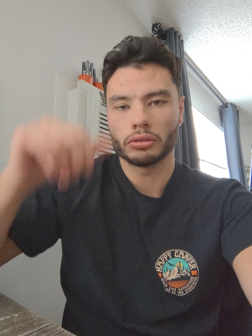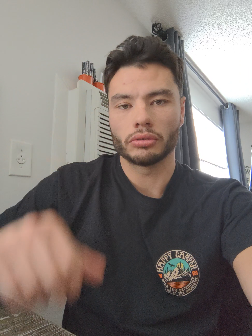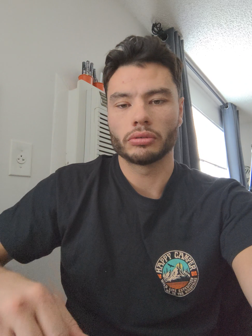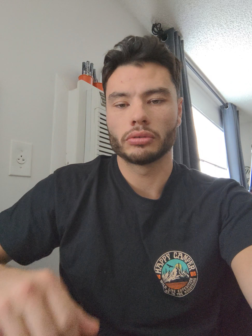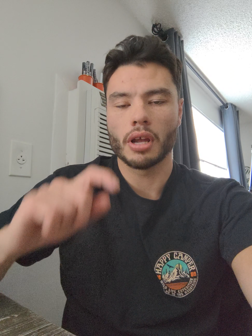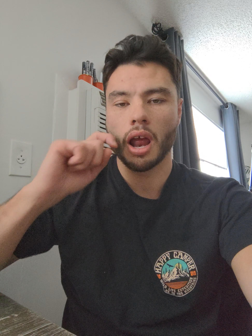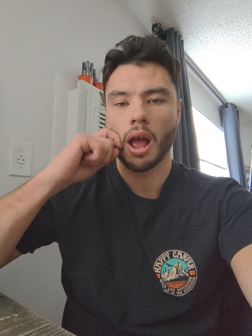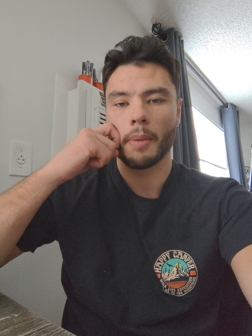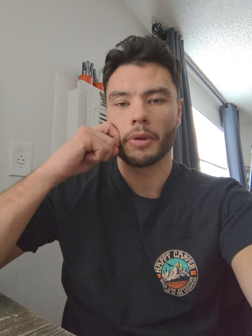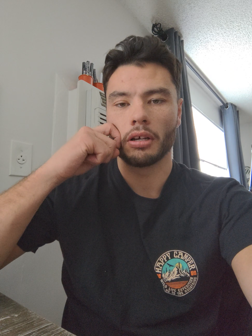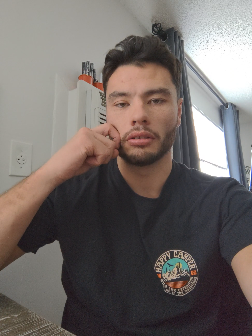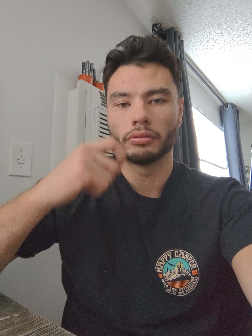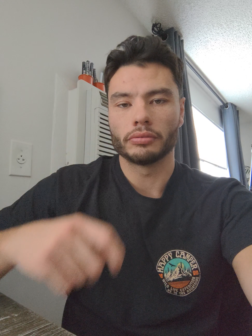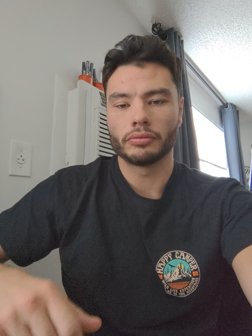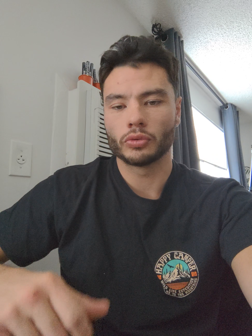apple